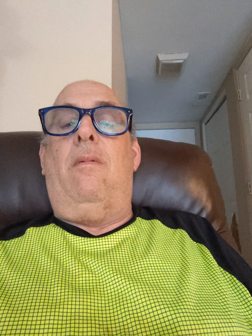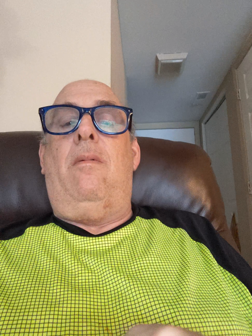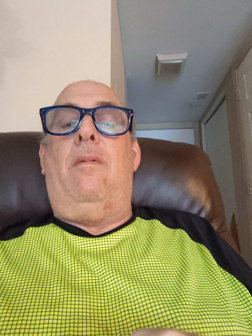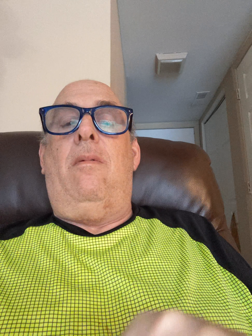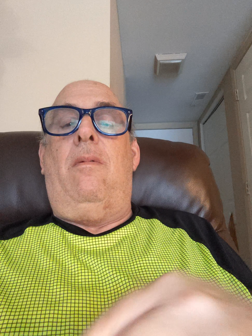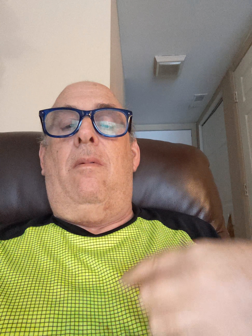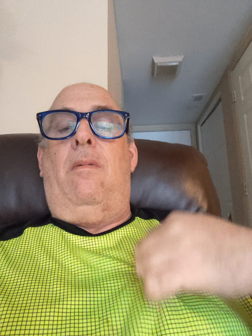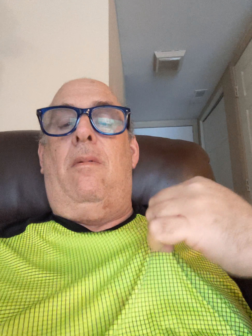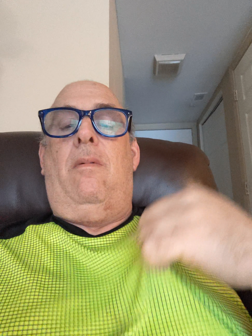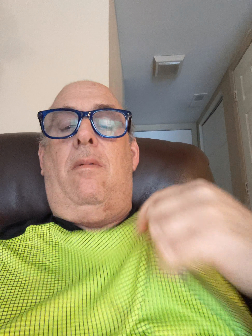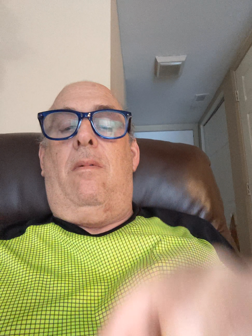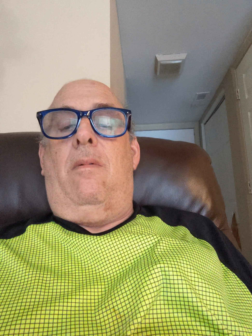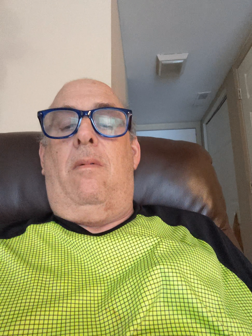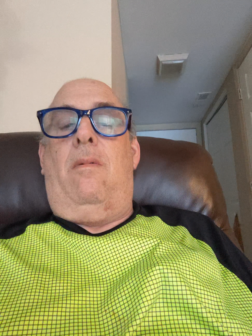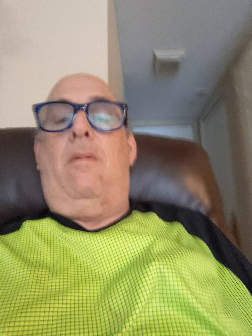shirt